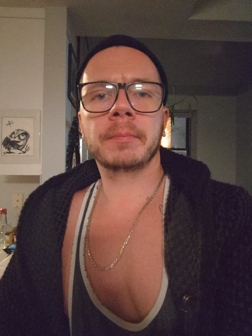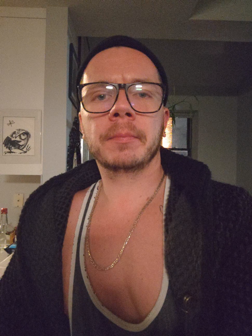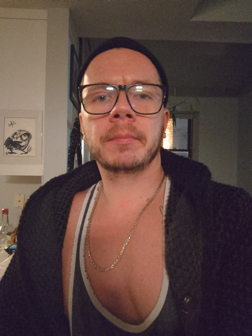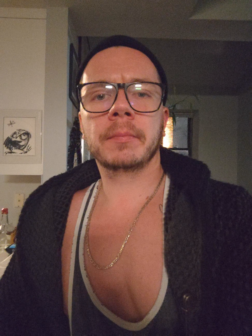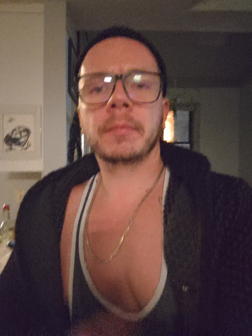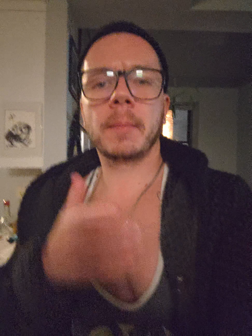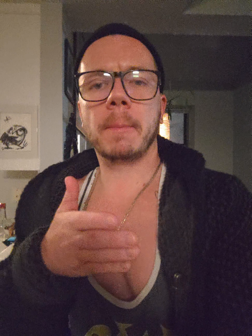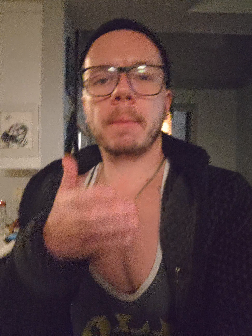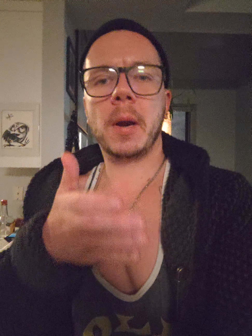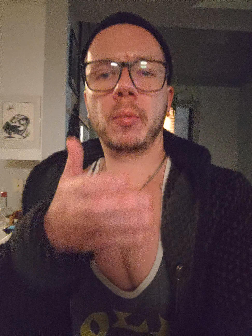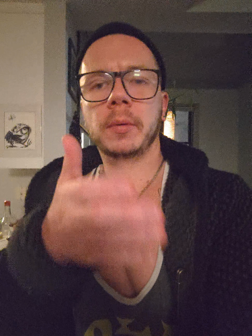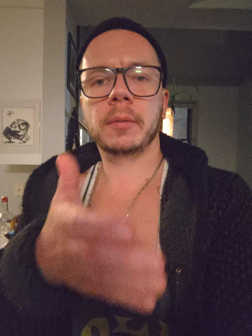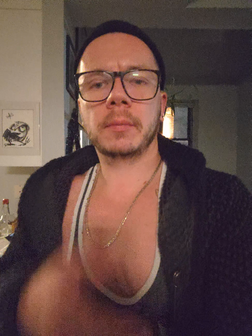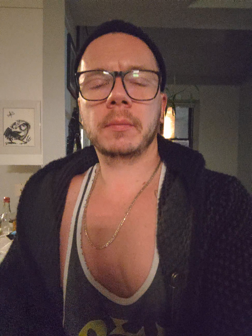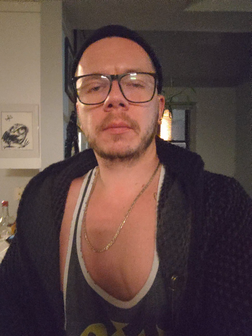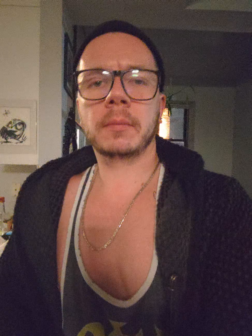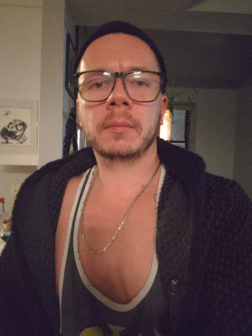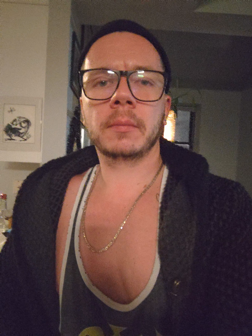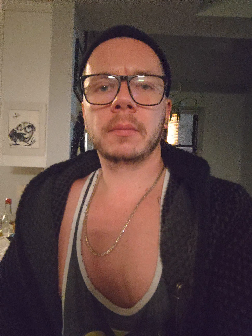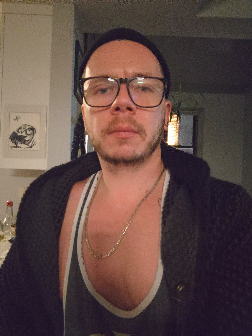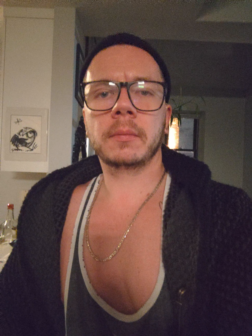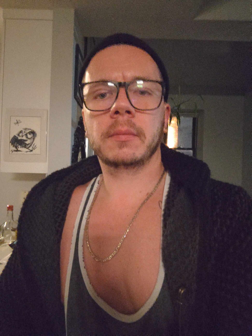boat